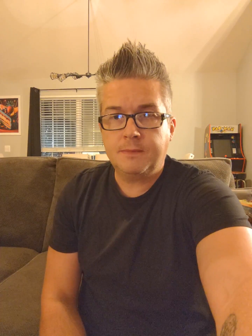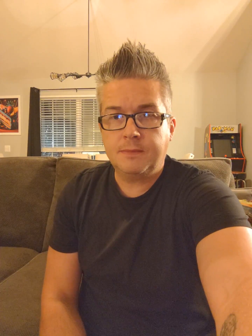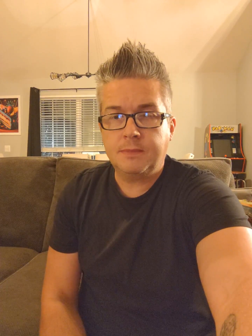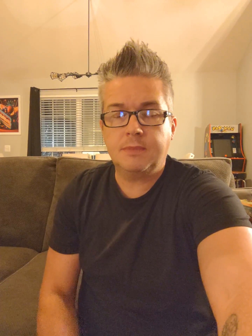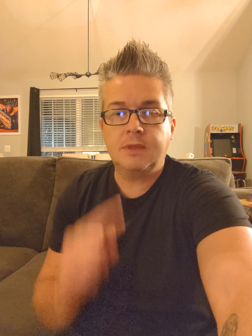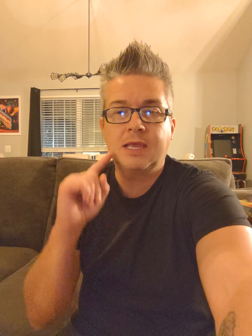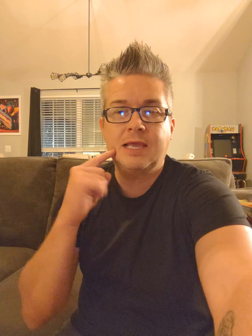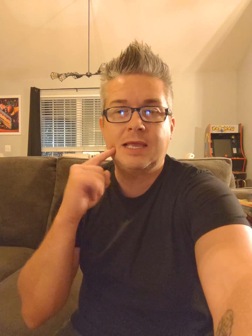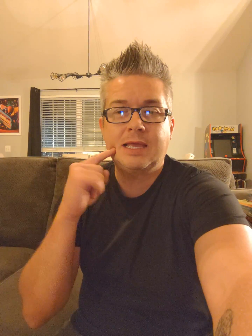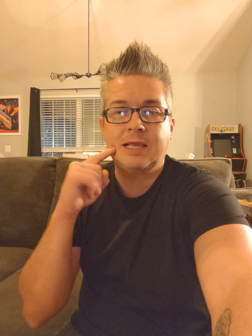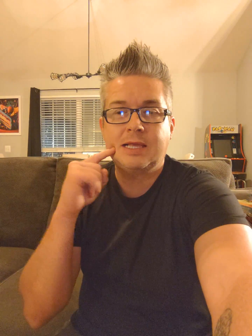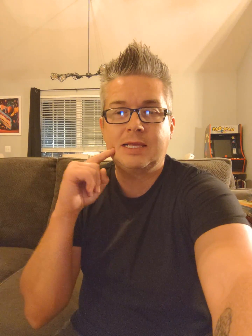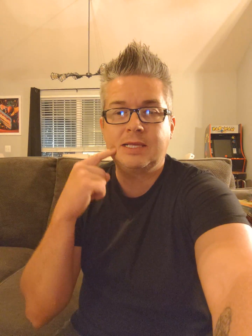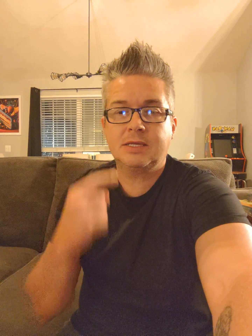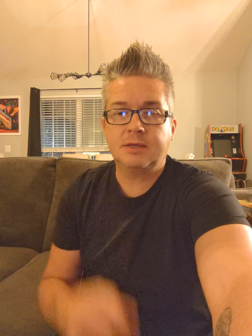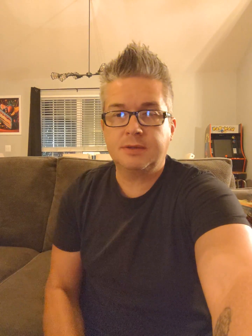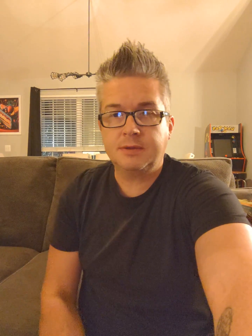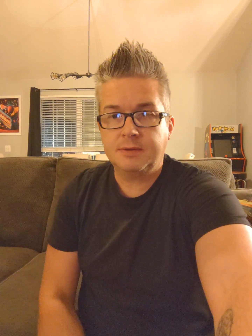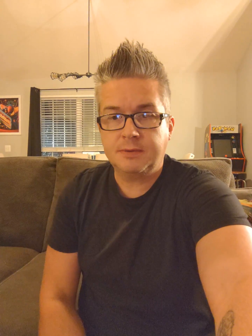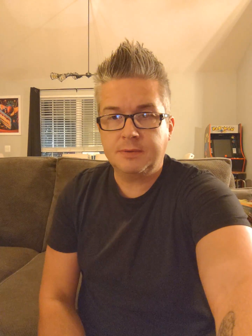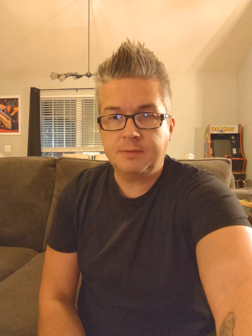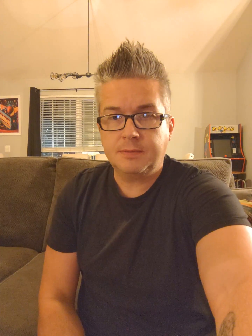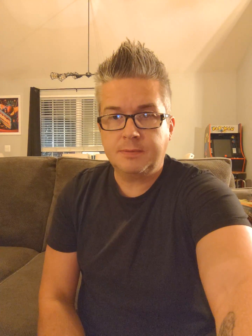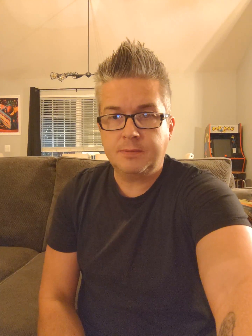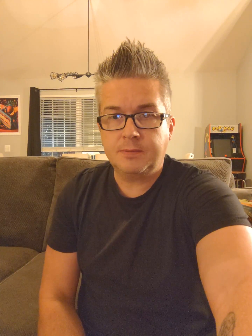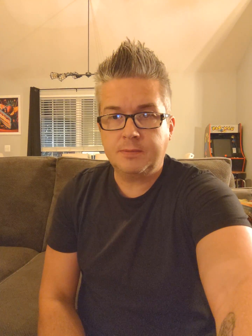candy